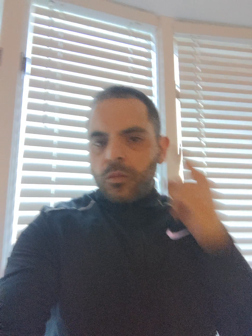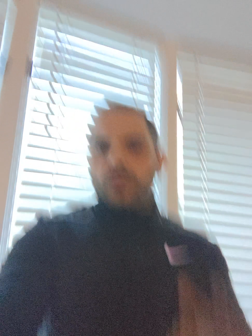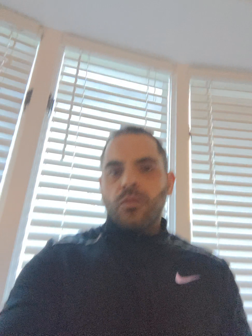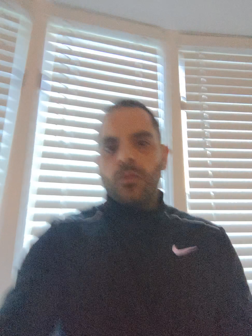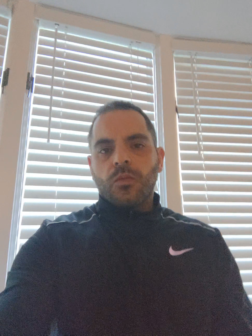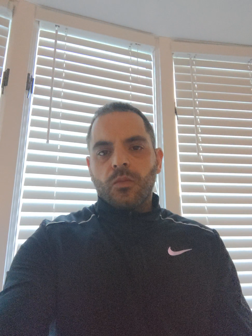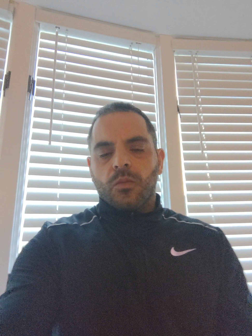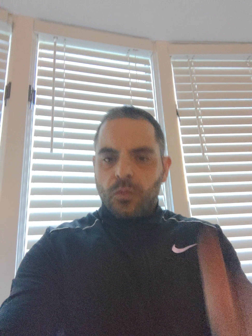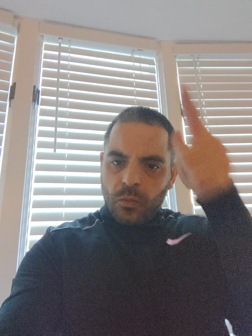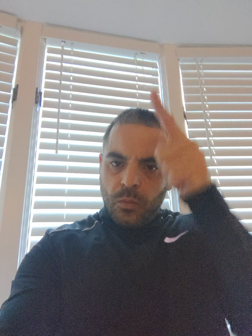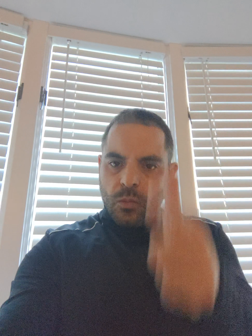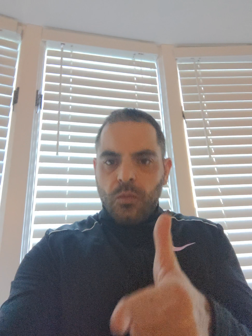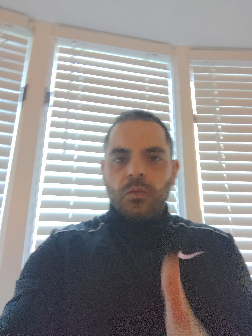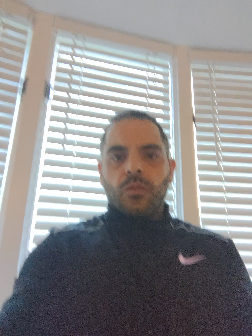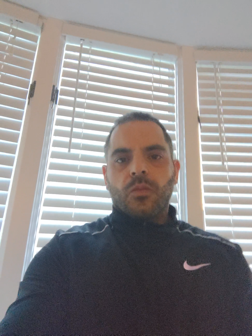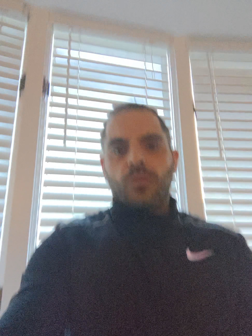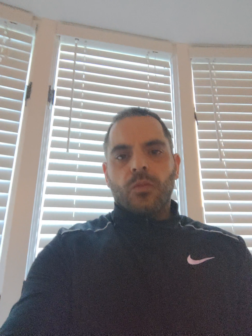brother